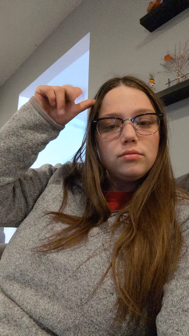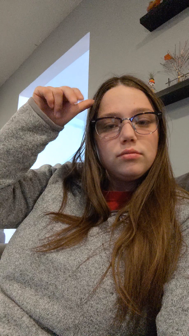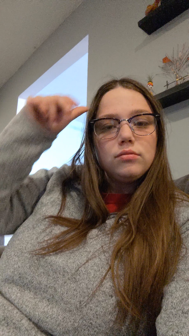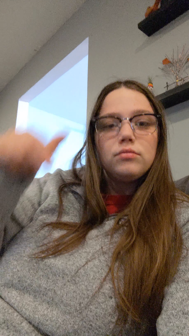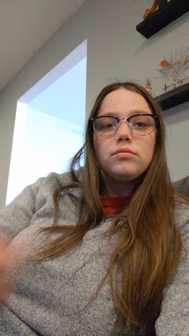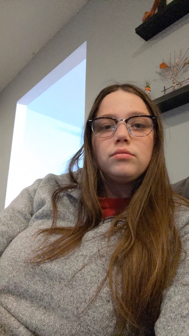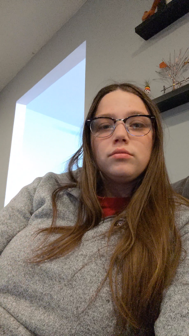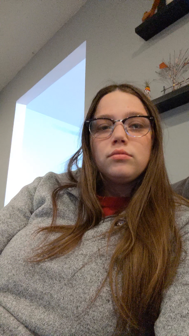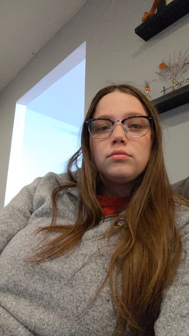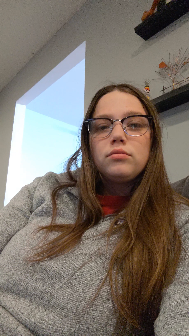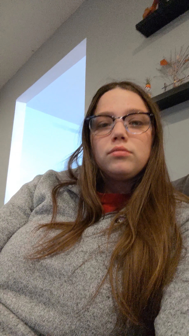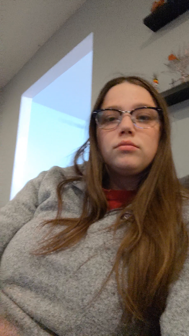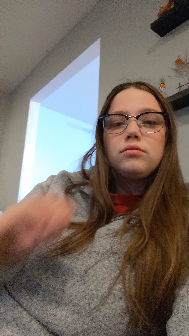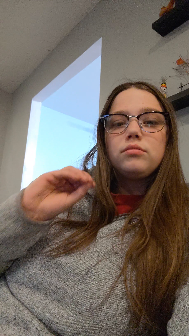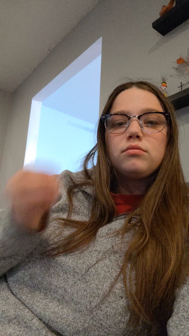none